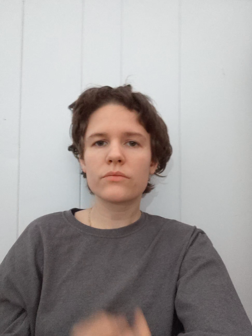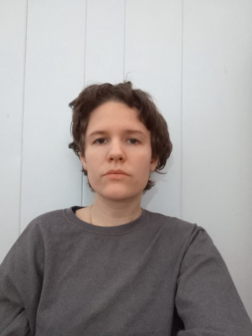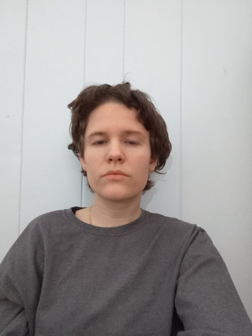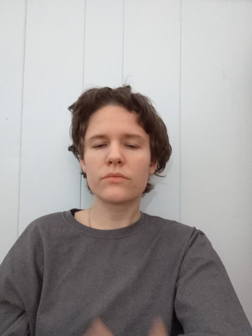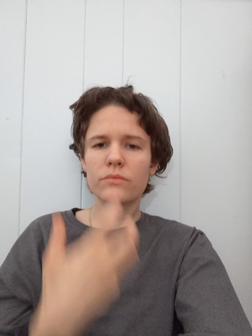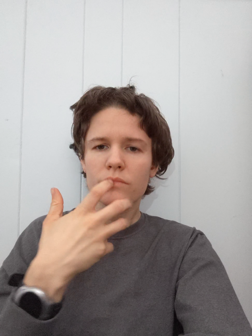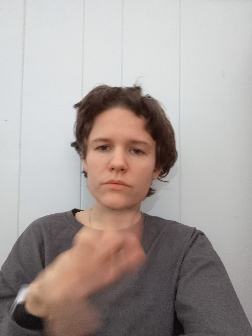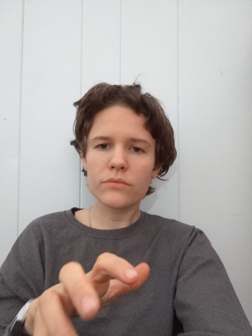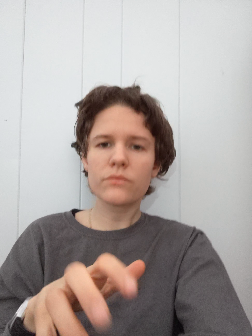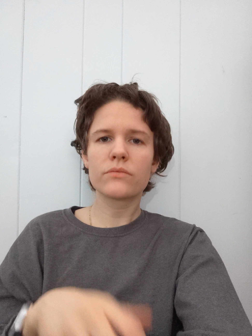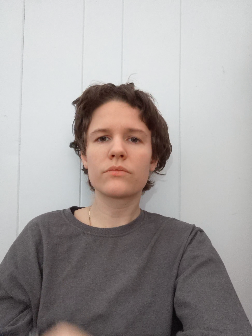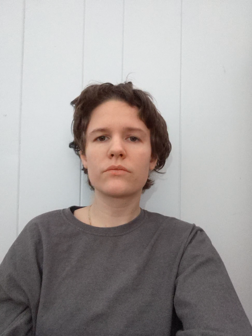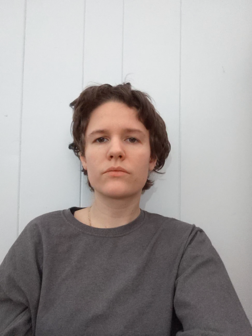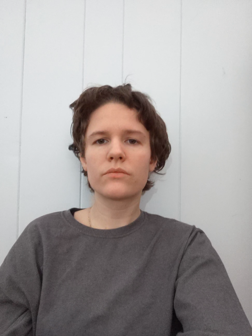hot